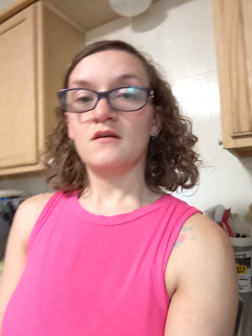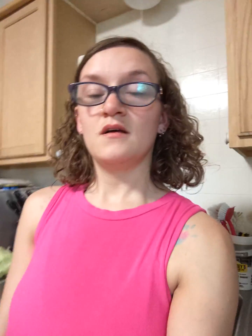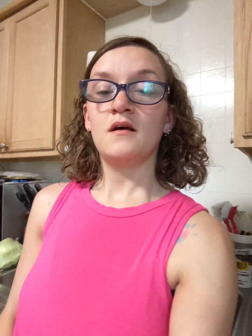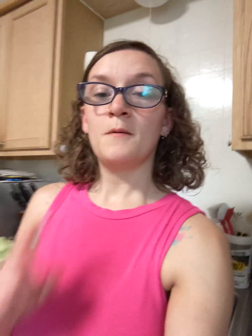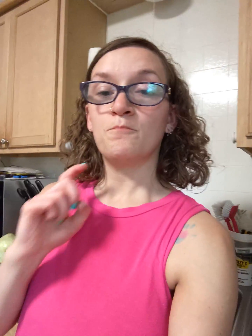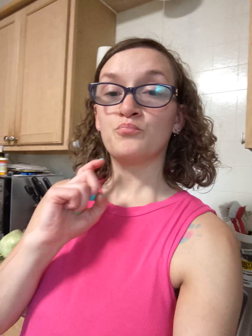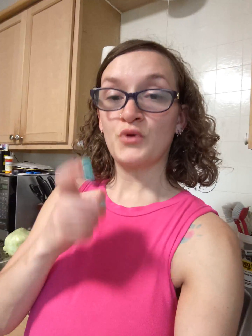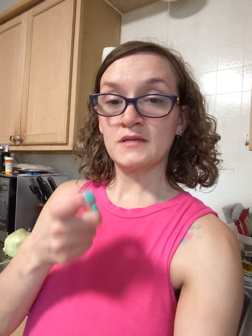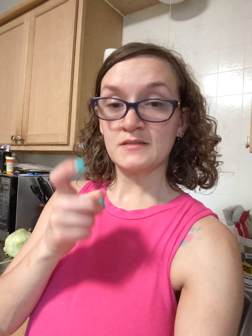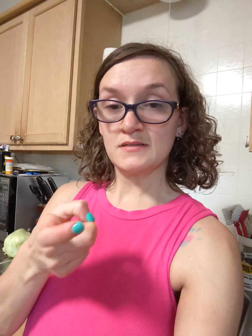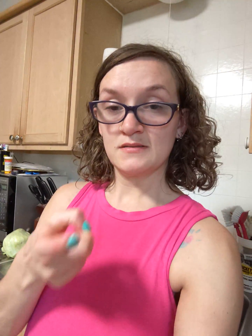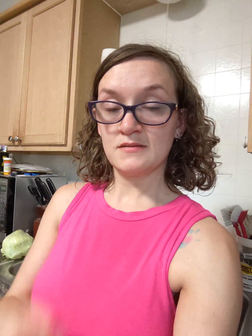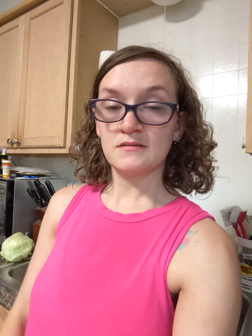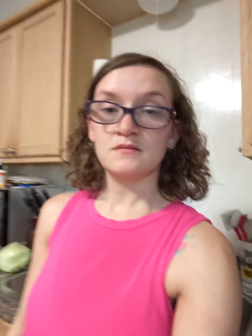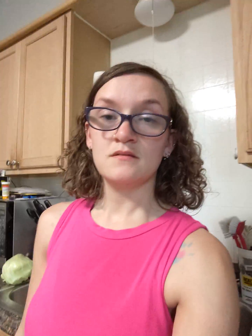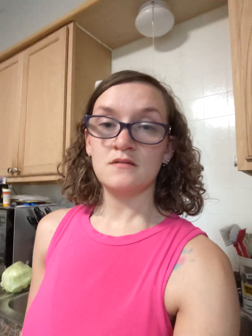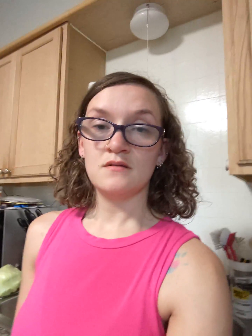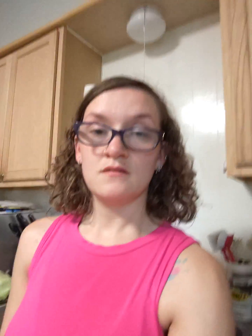present